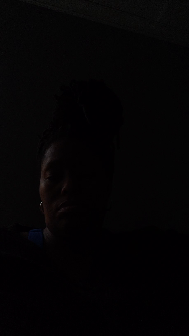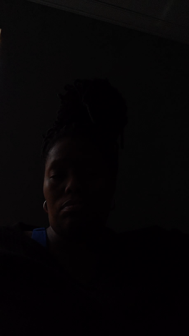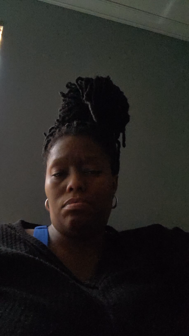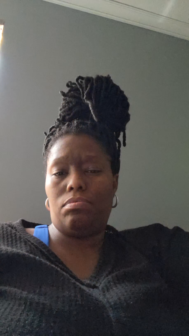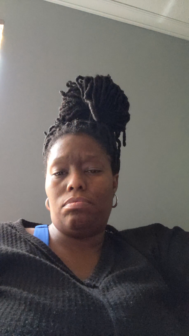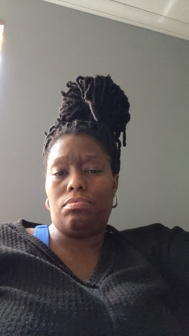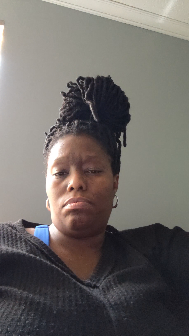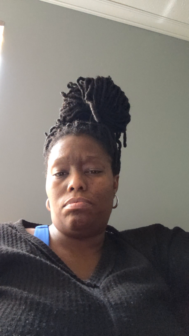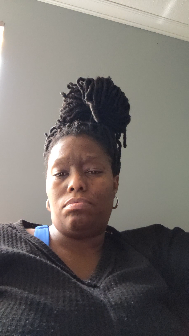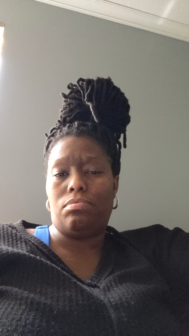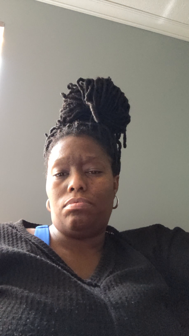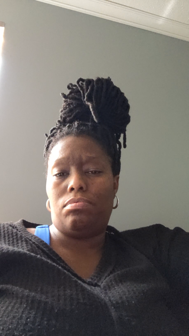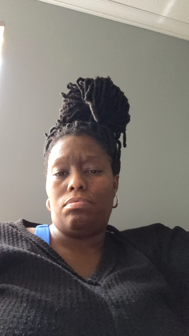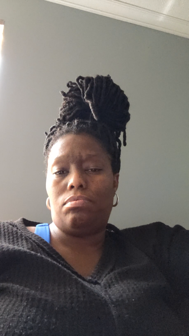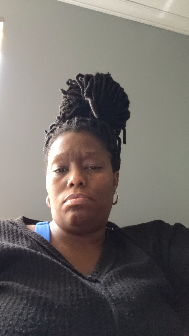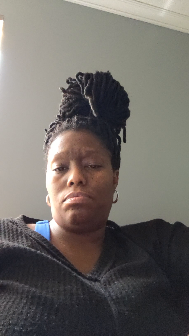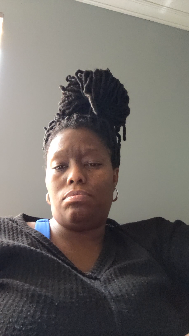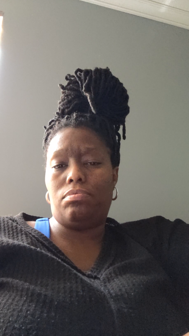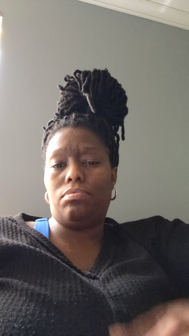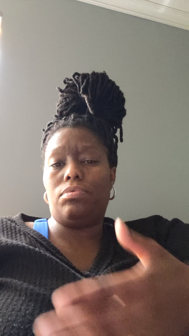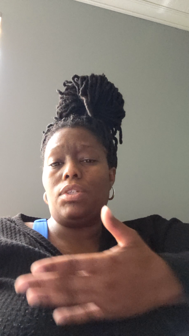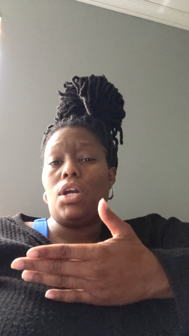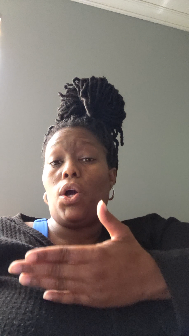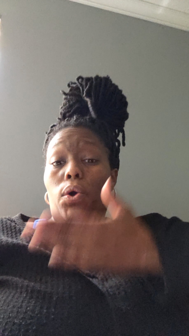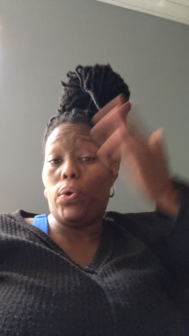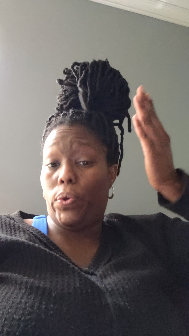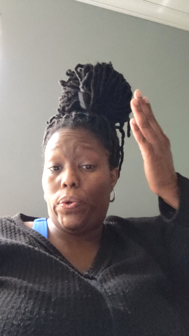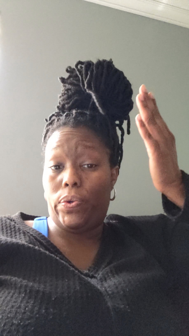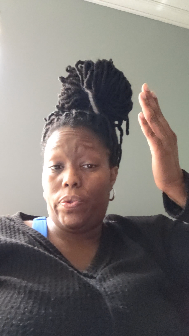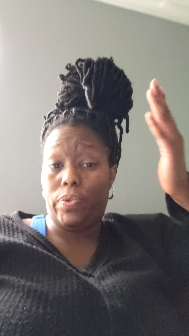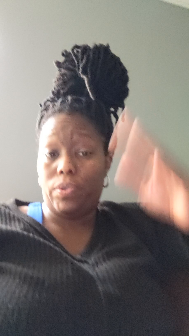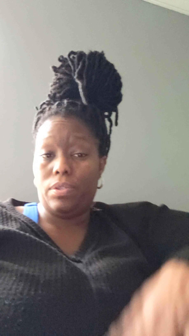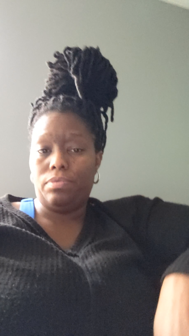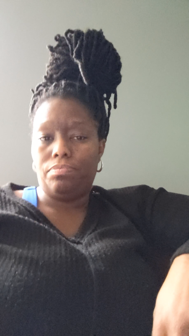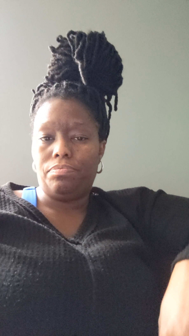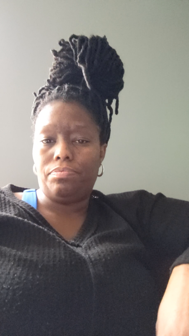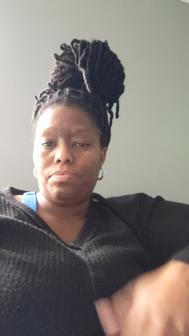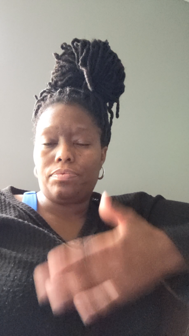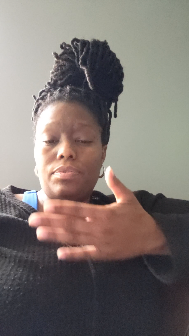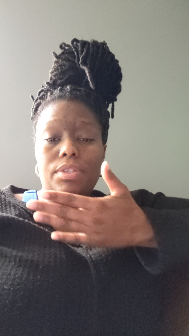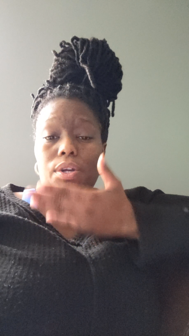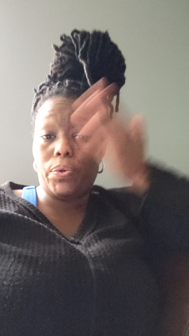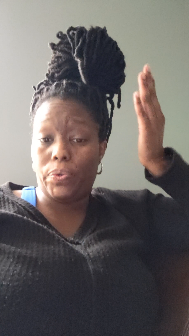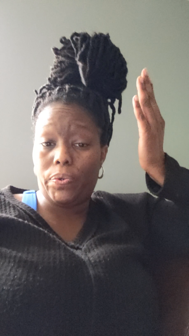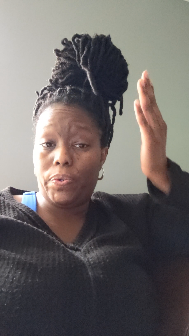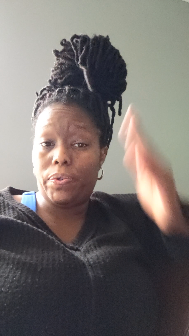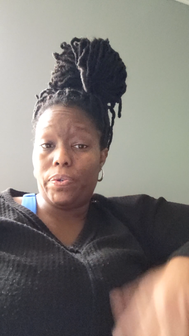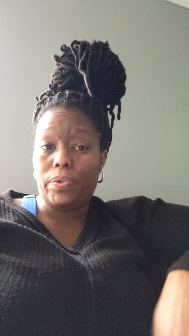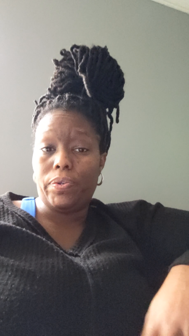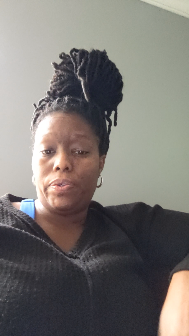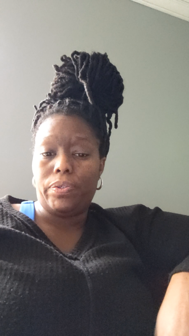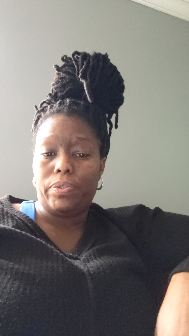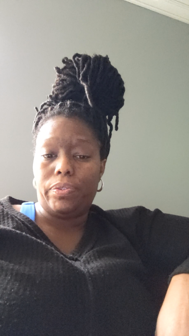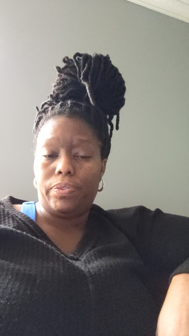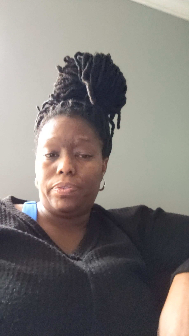all gone